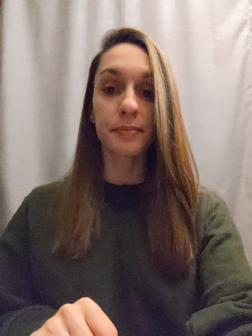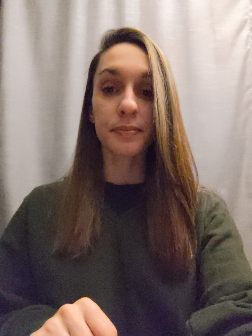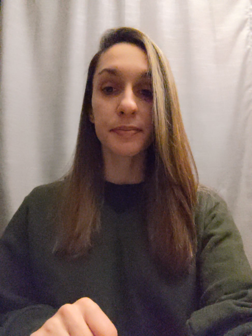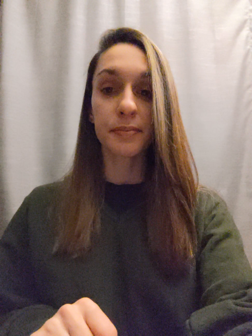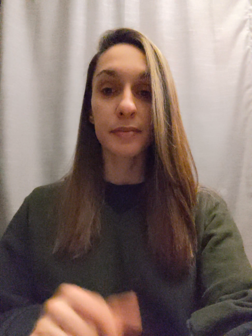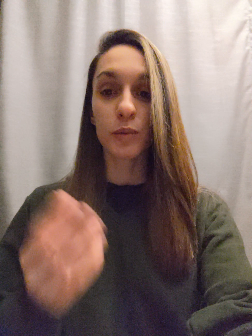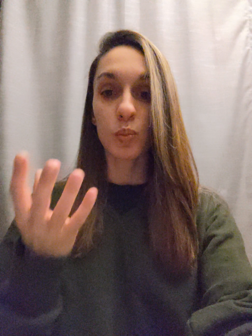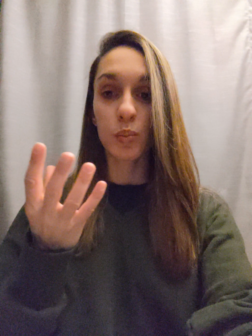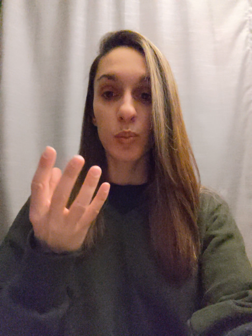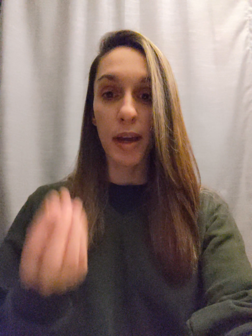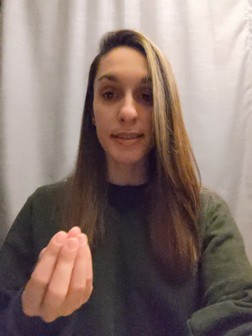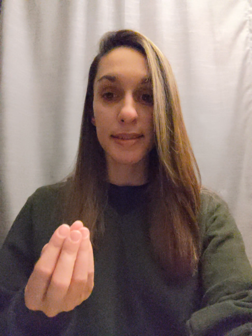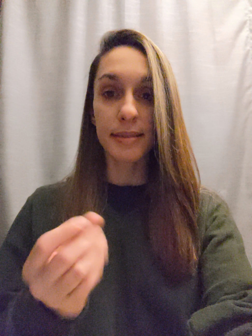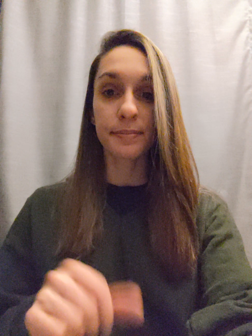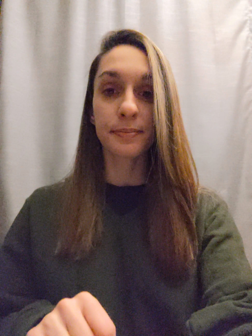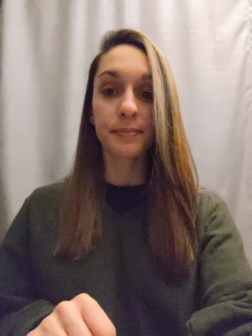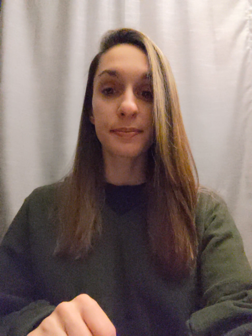wet